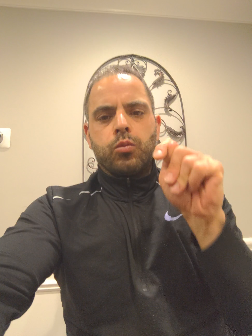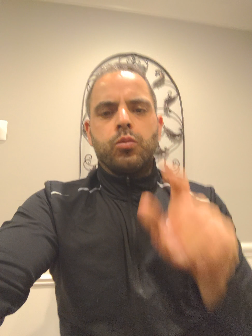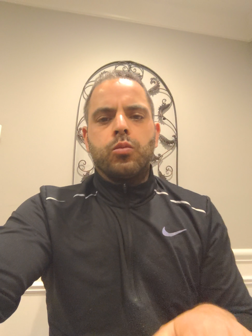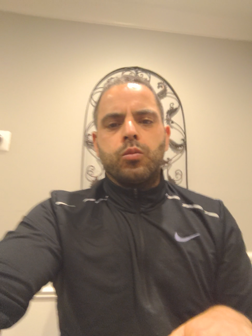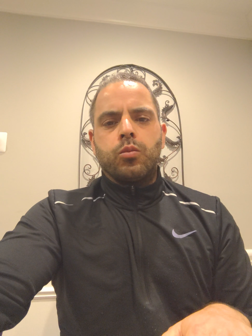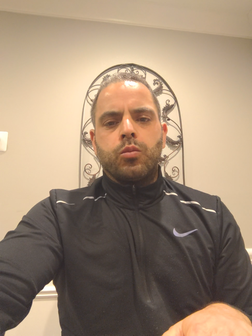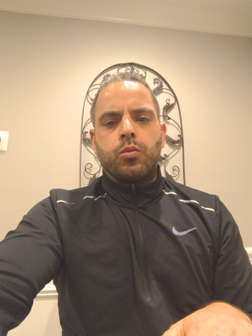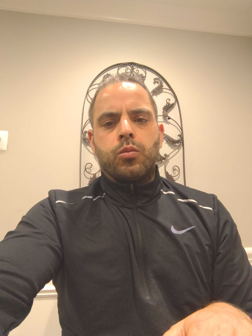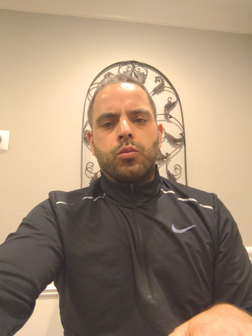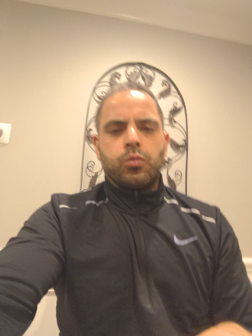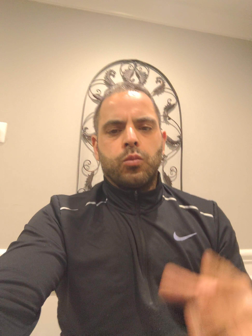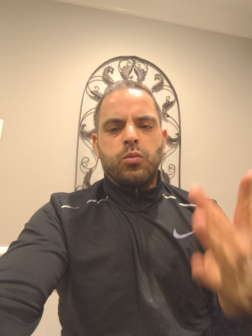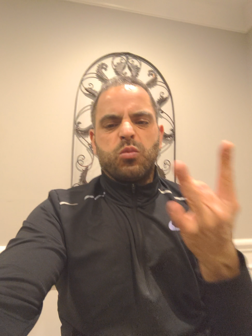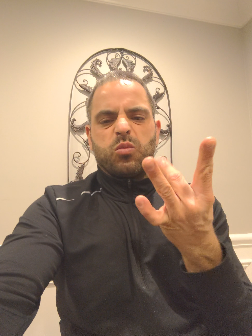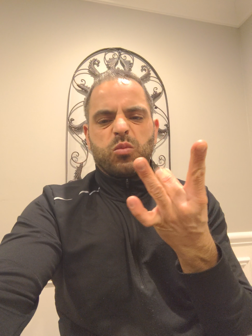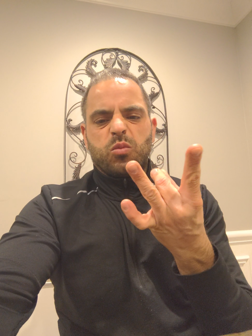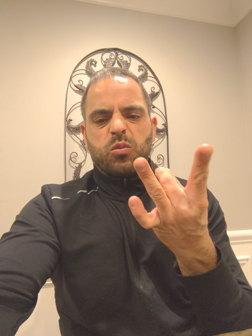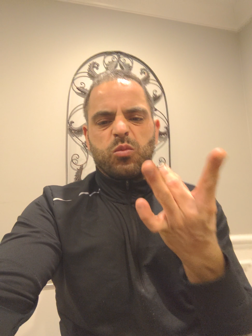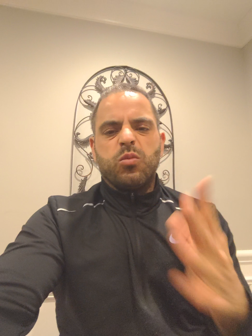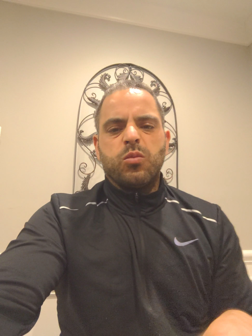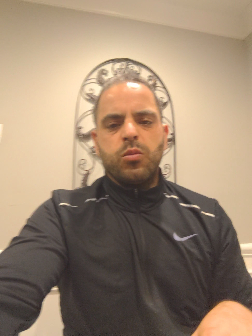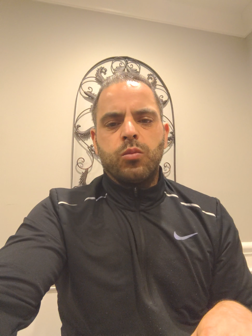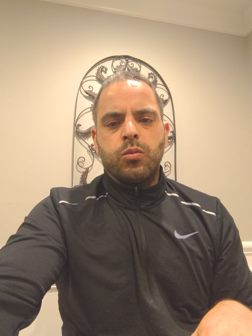sticky